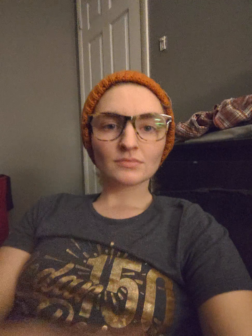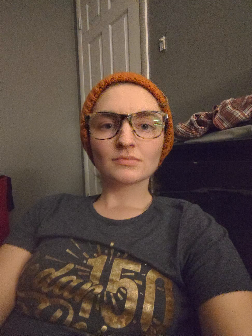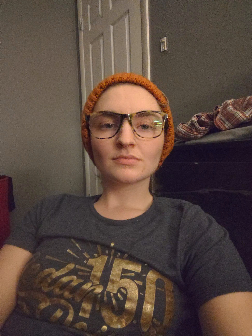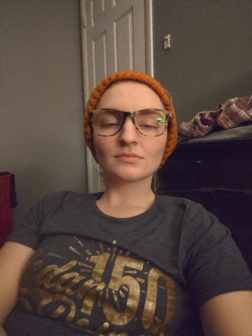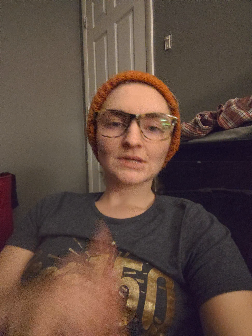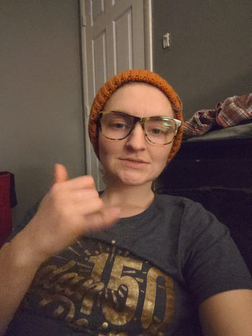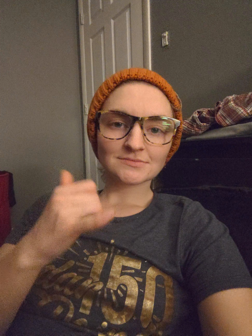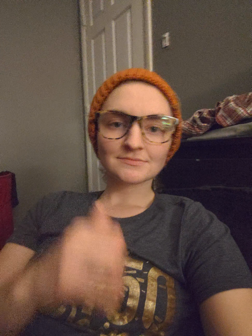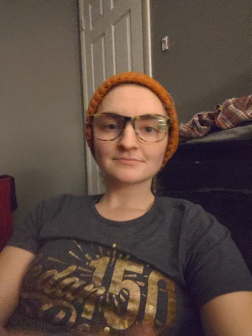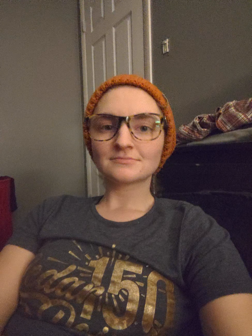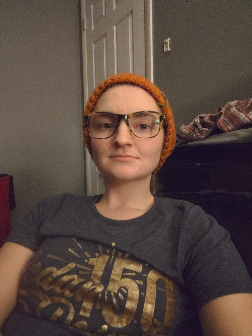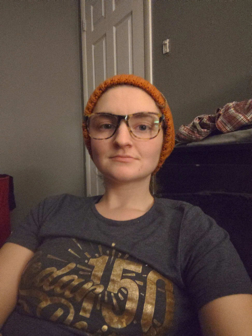yellow